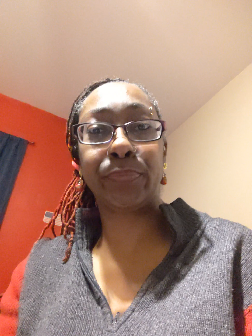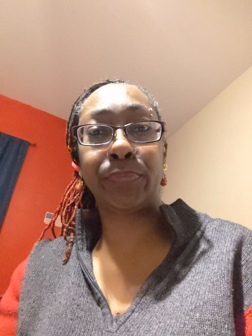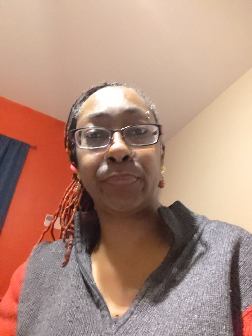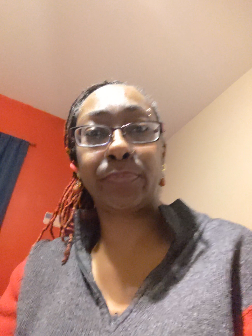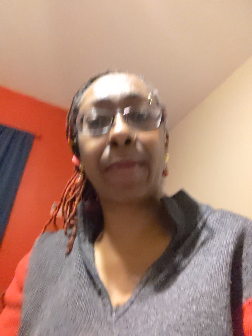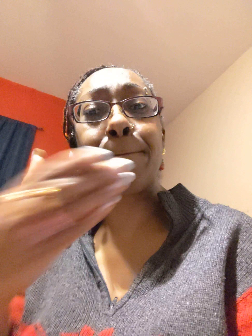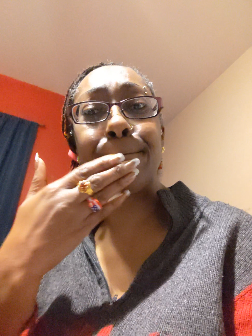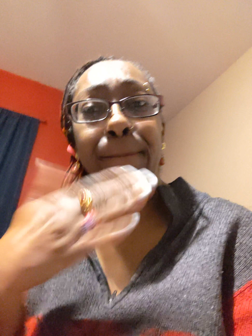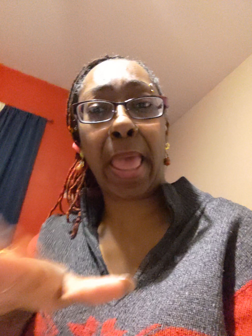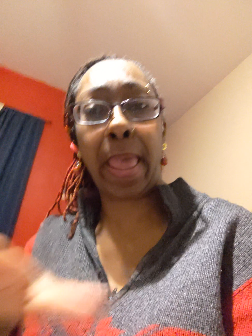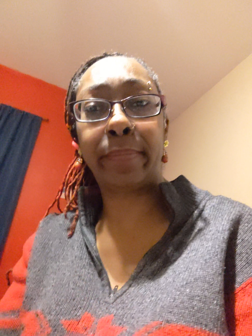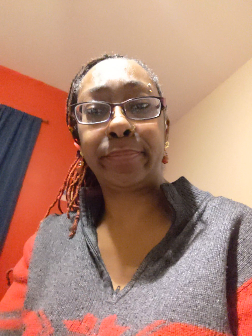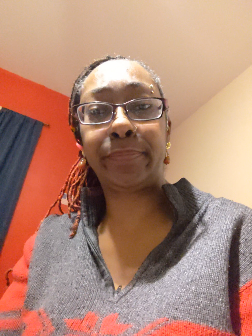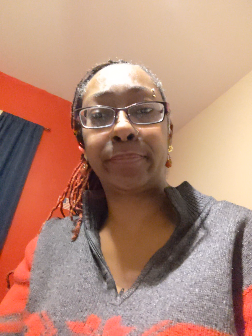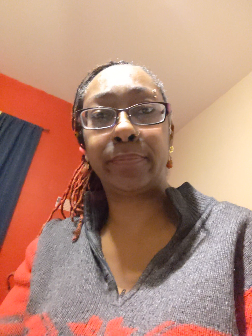bad